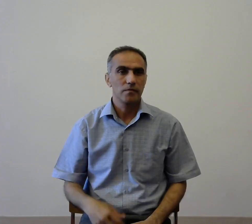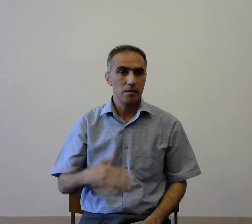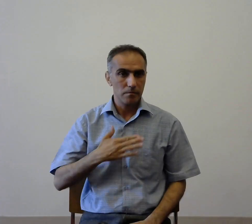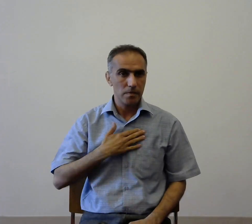mən